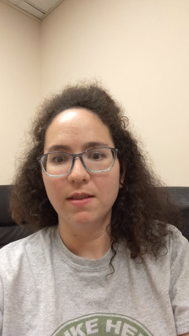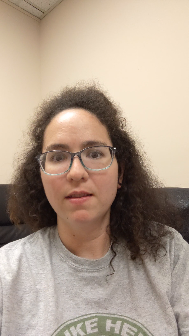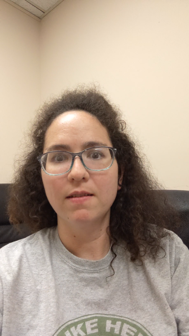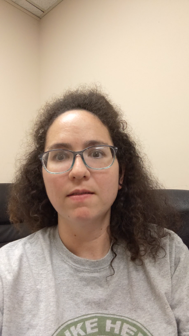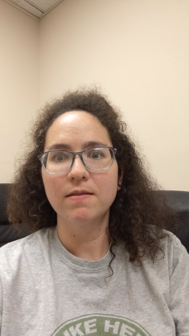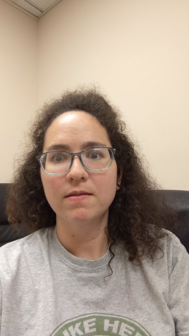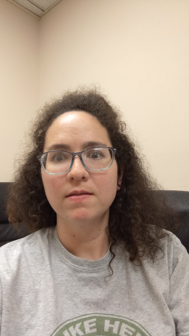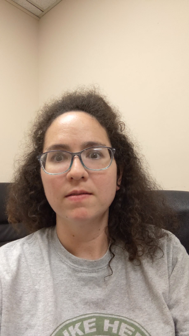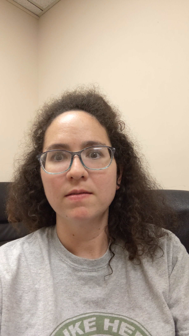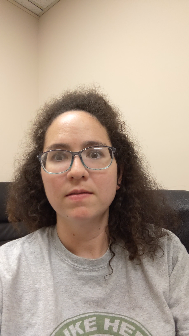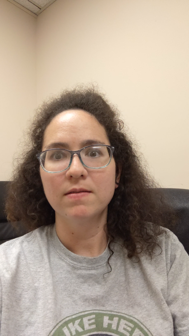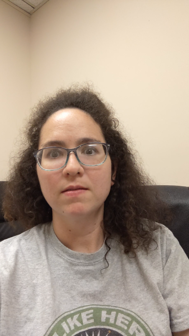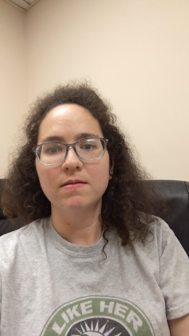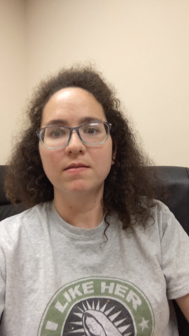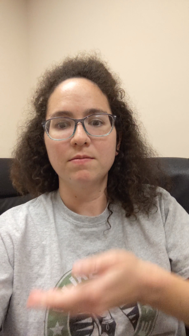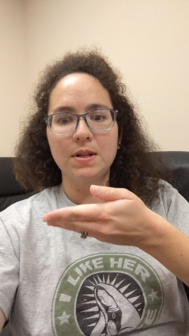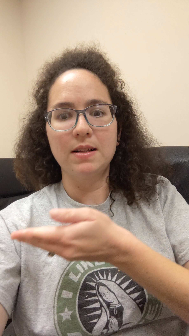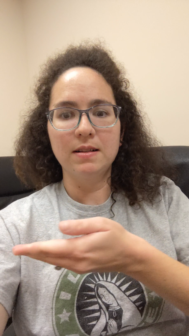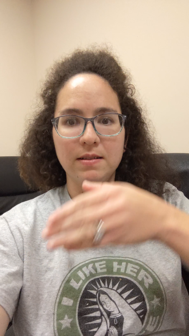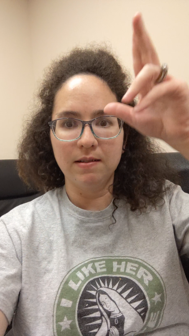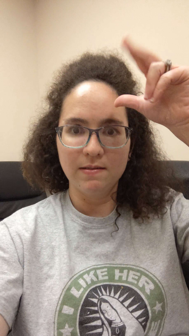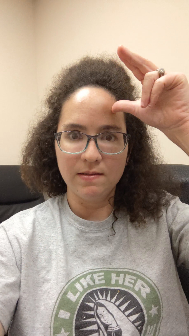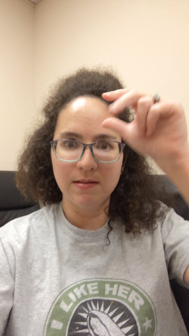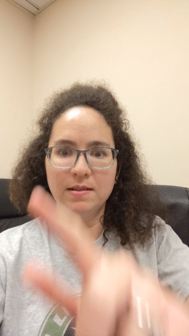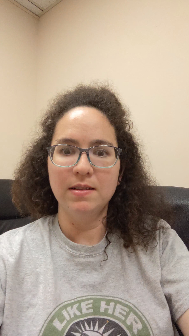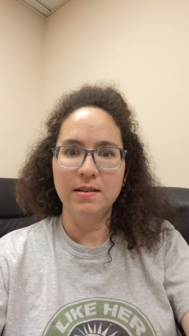pony